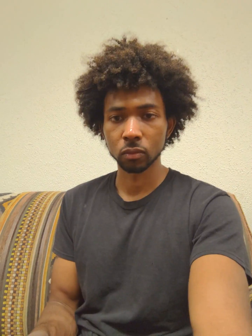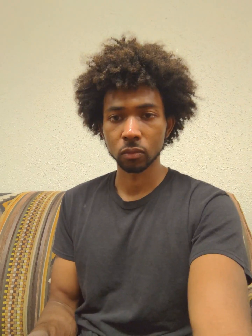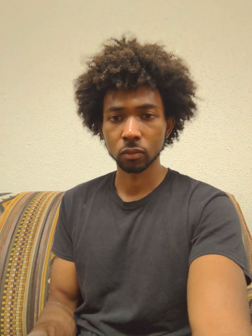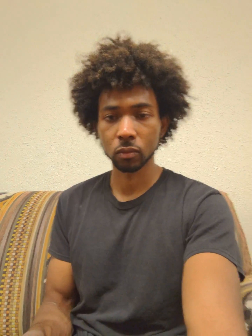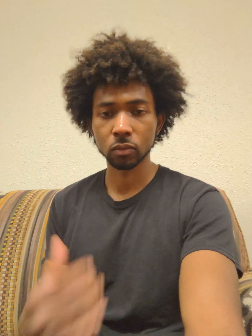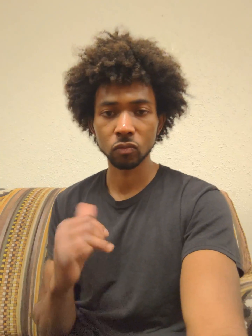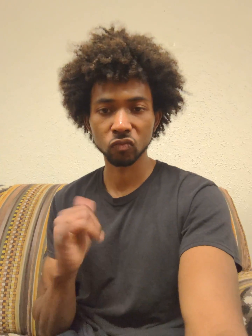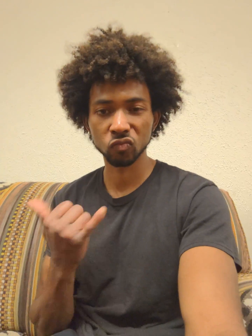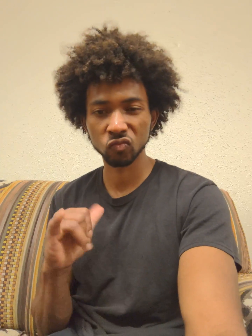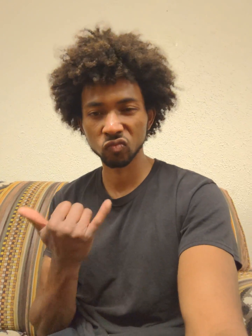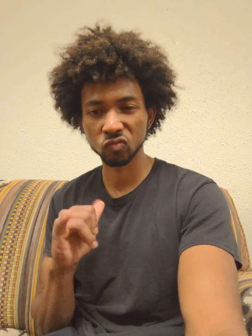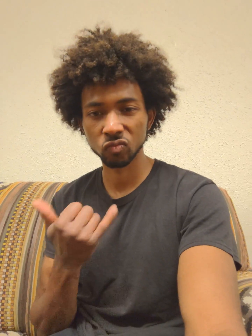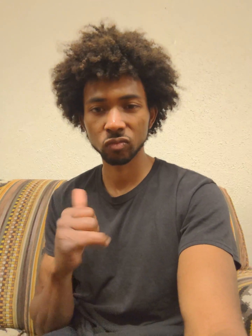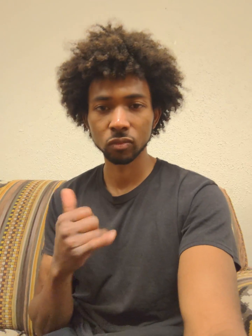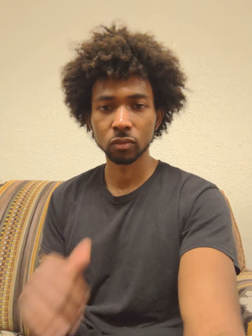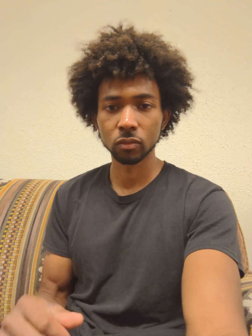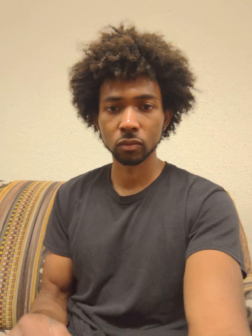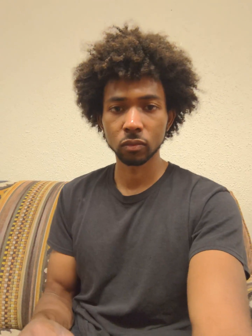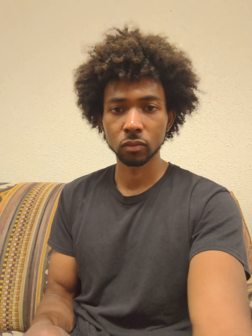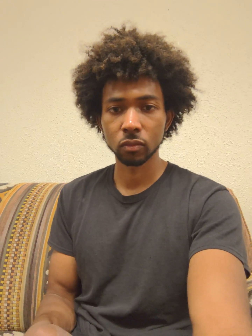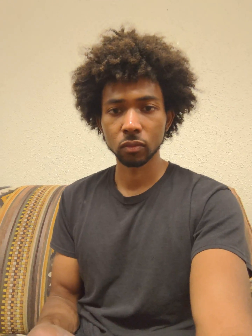party